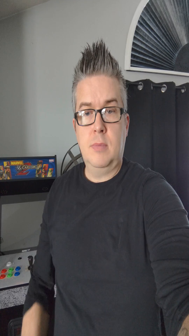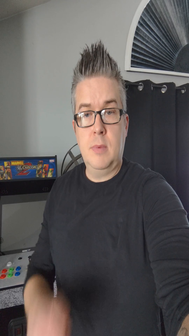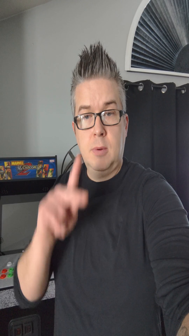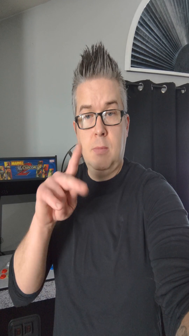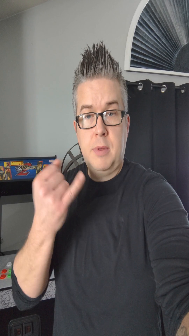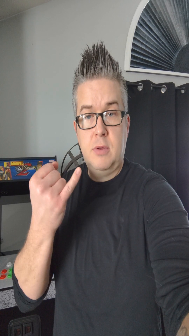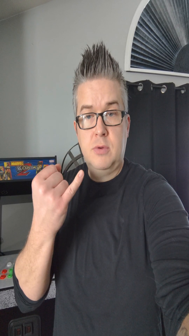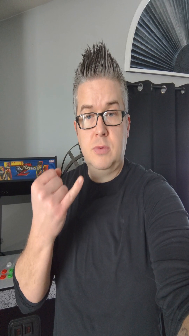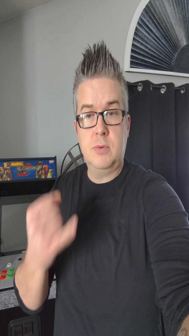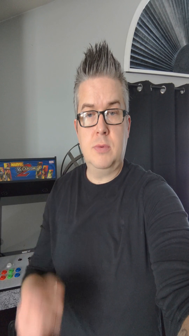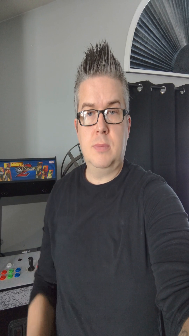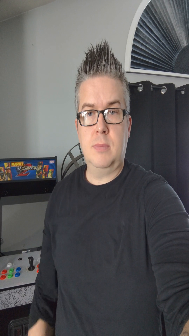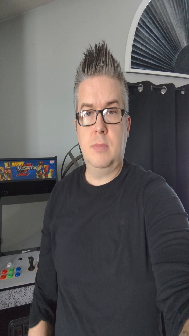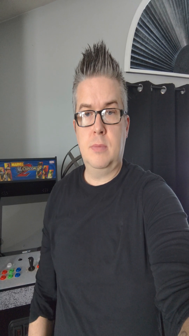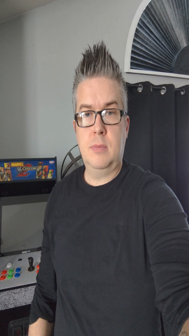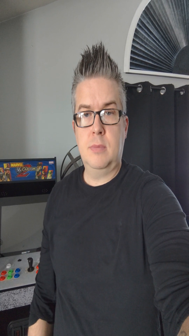pajamas